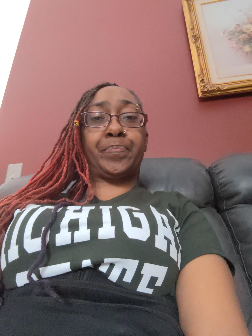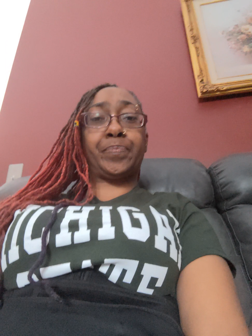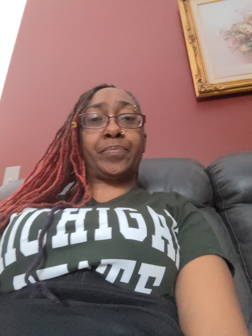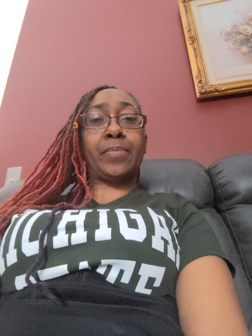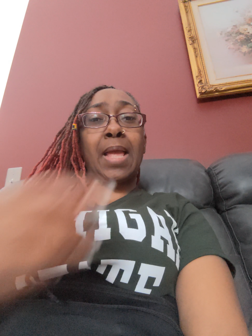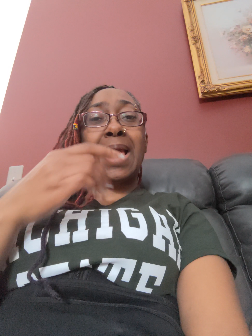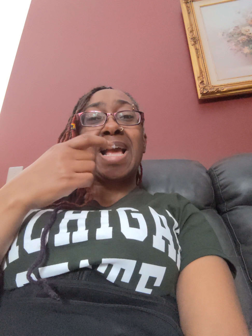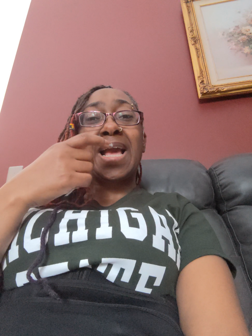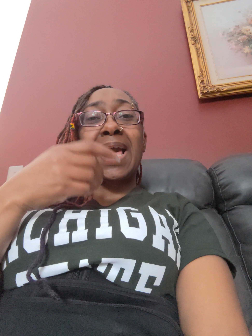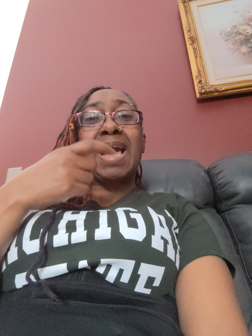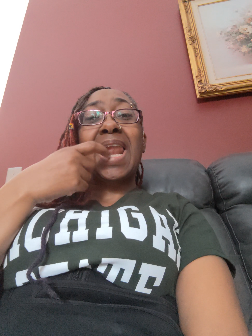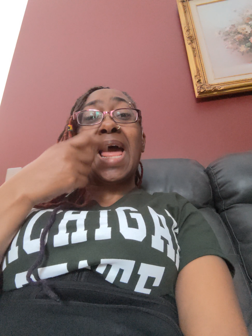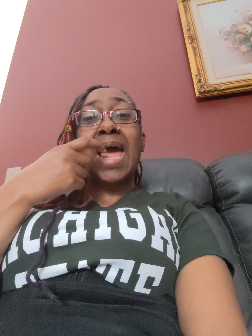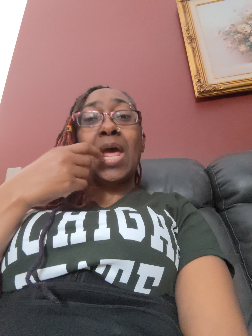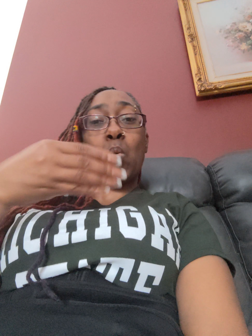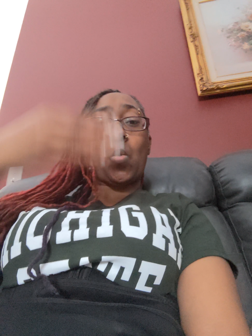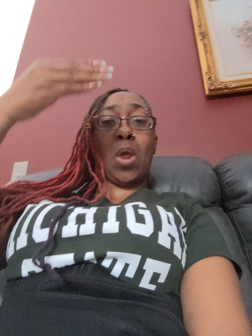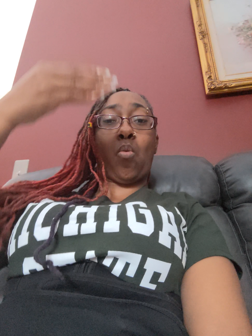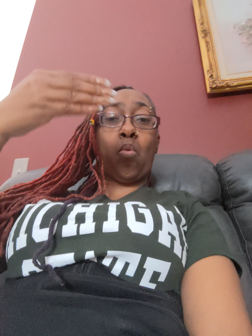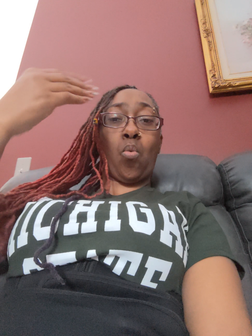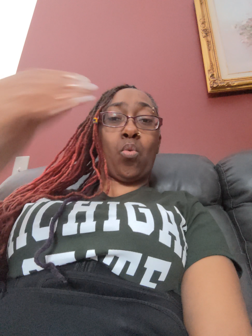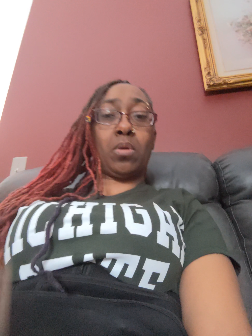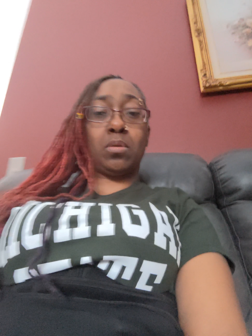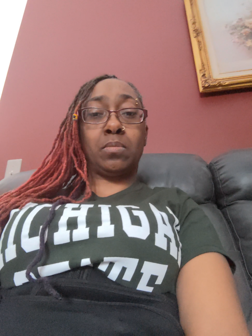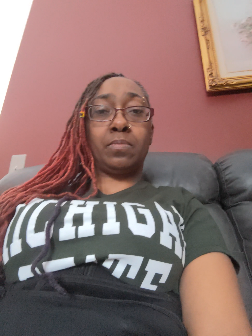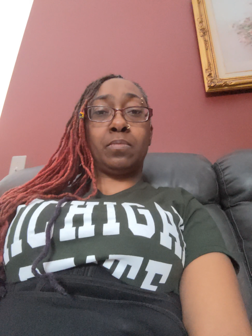window